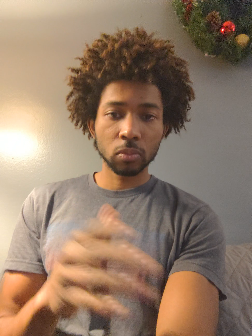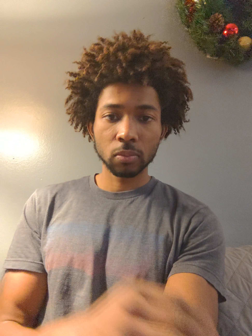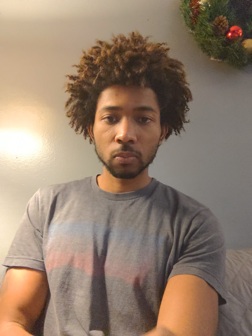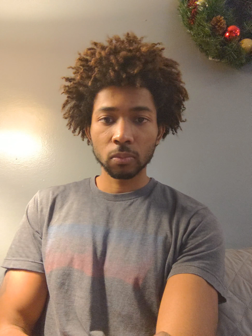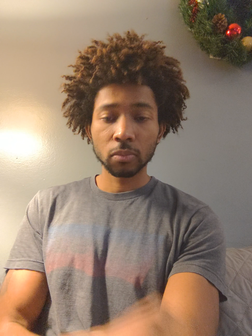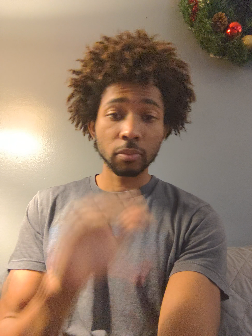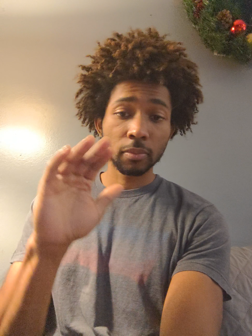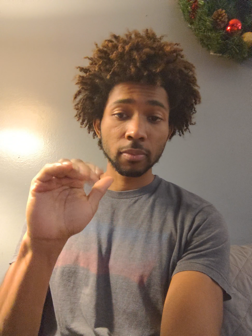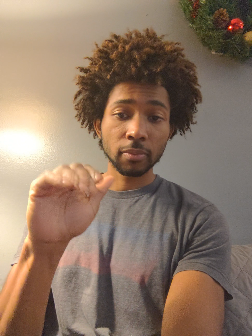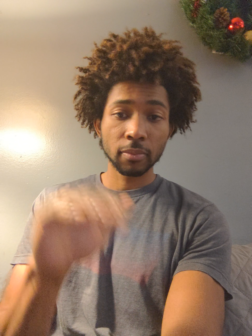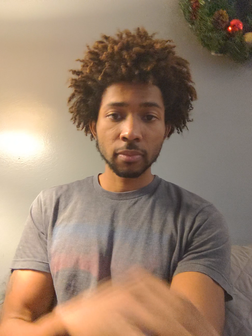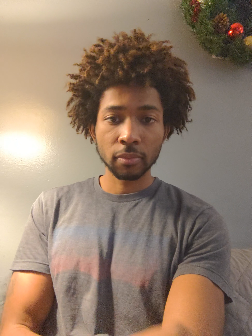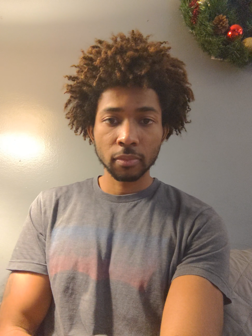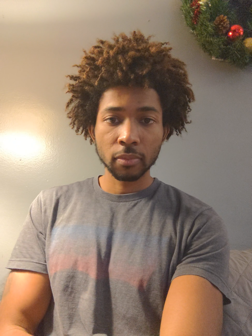bye